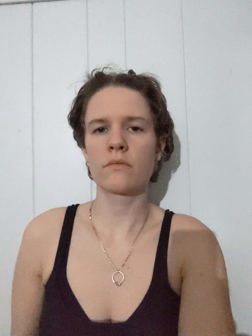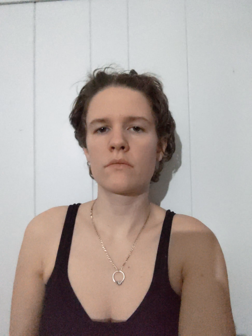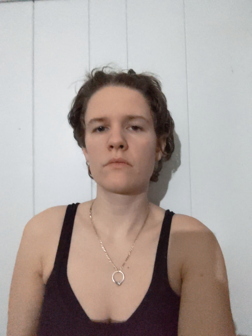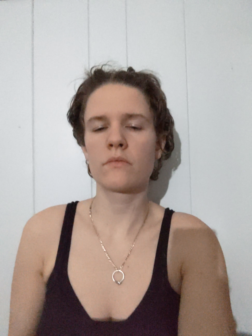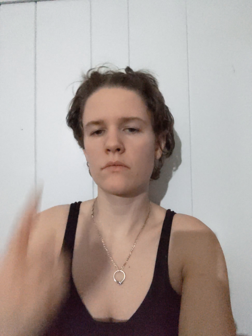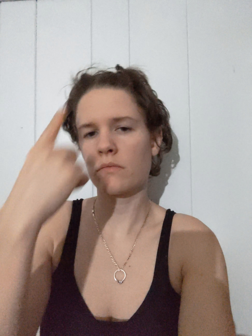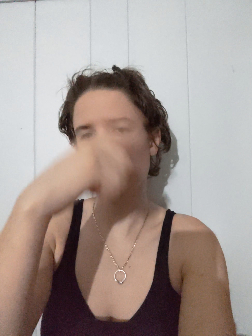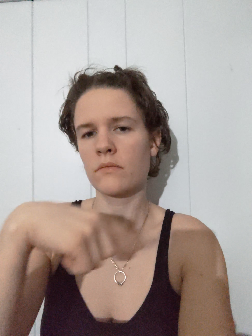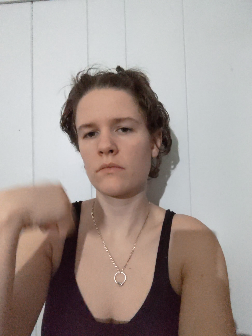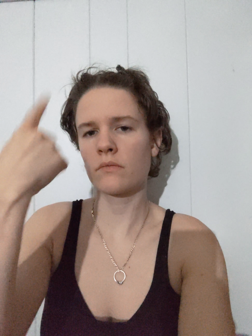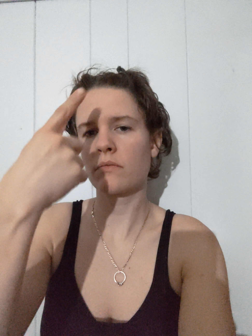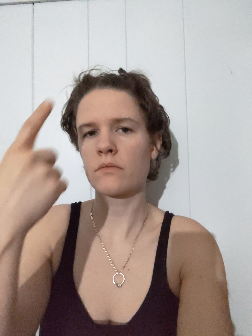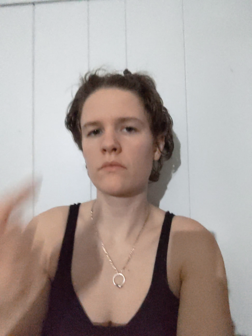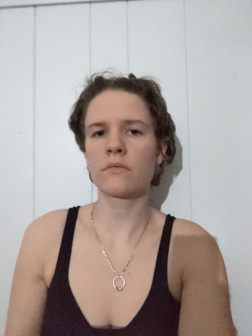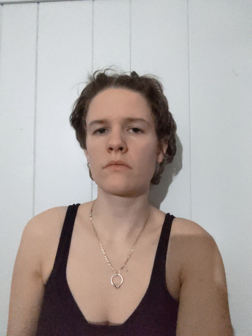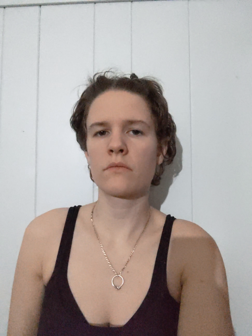face